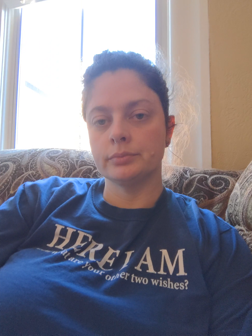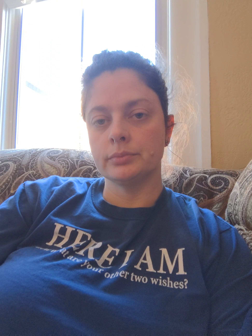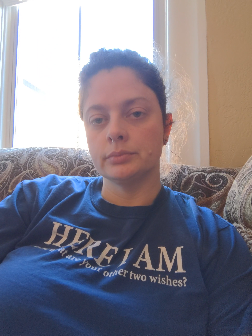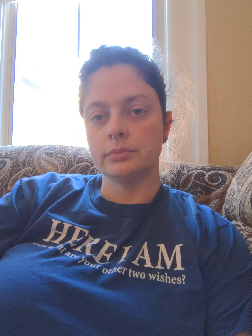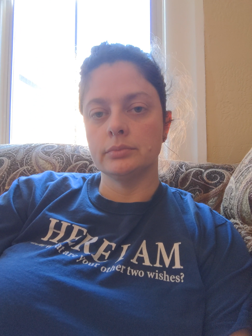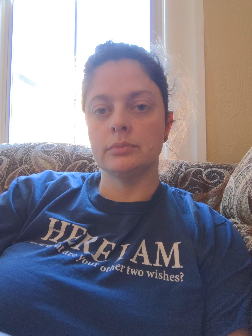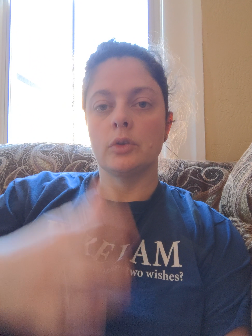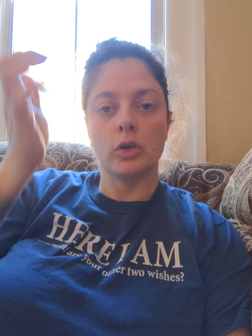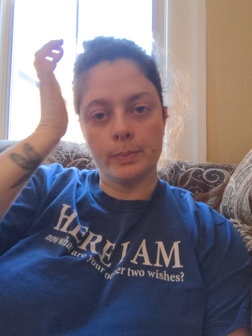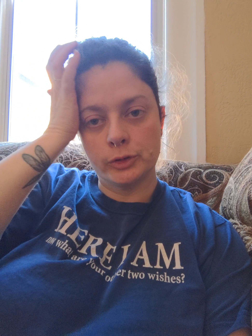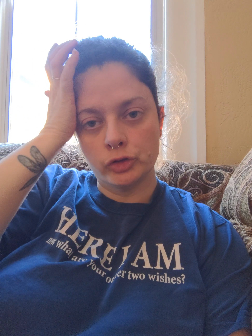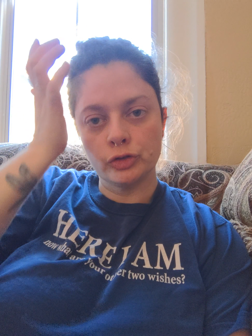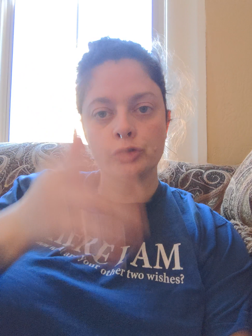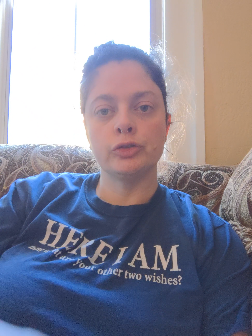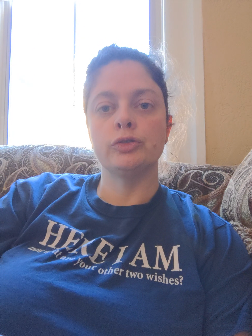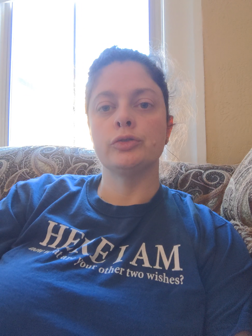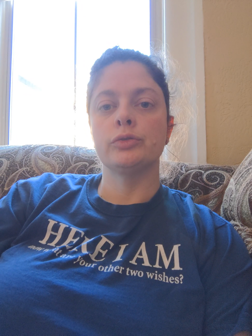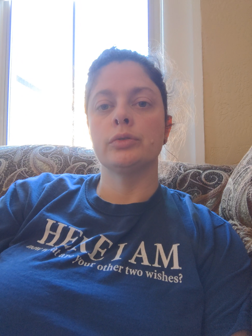garbage